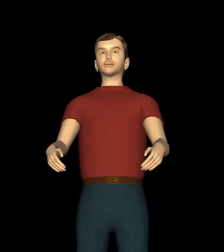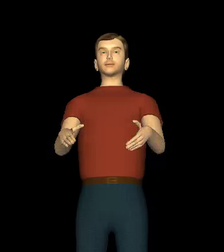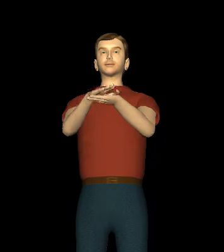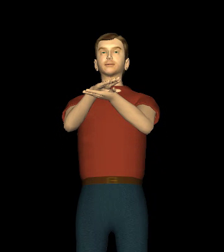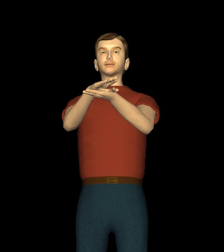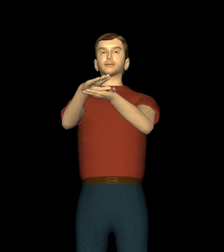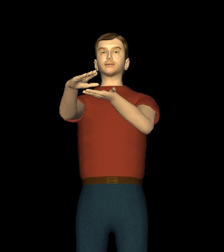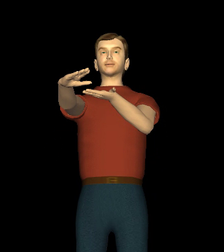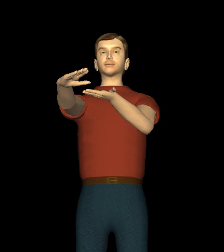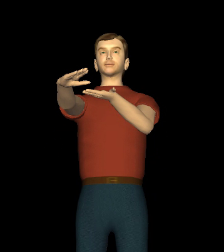ناعم